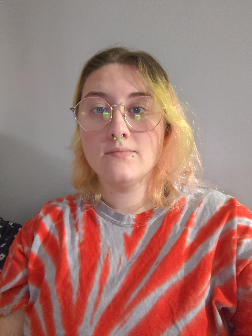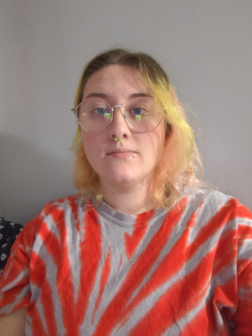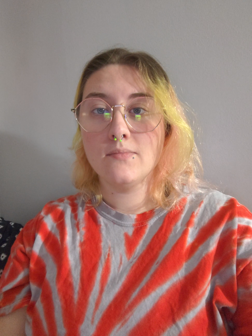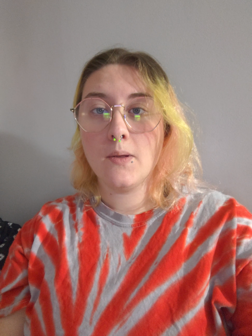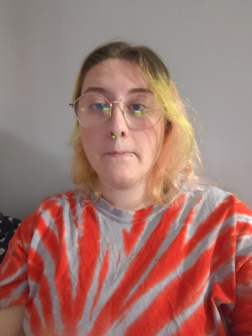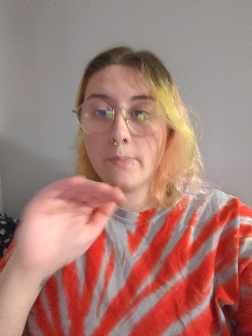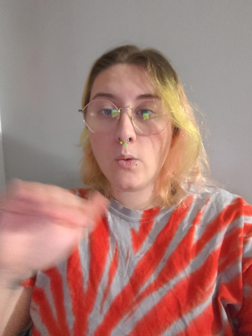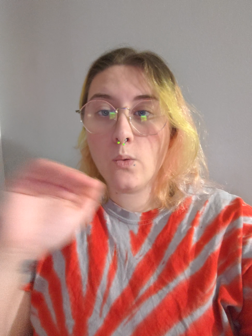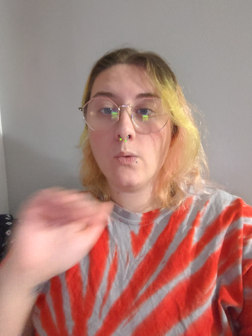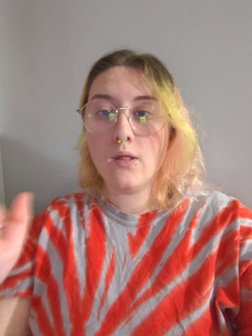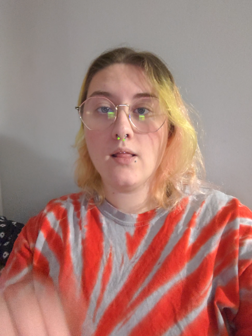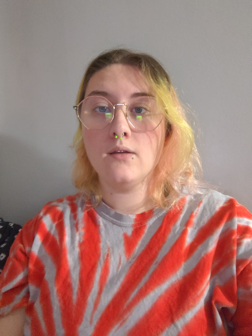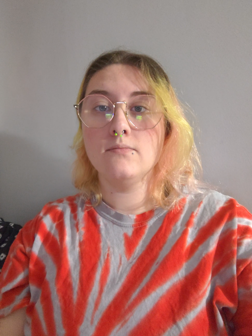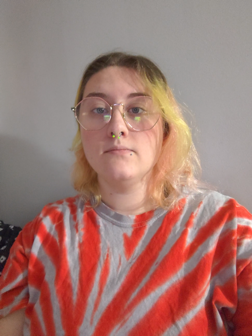pool